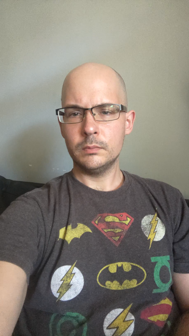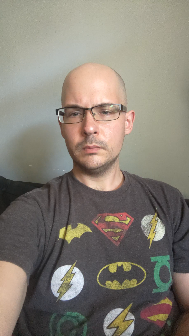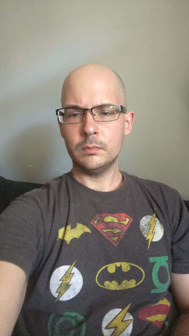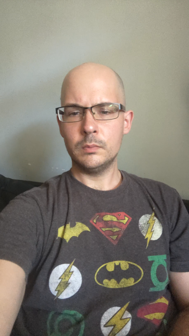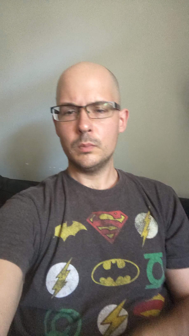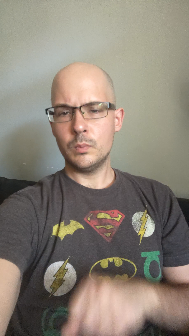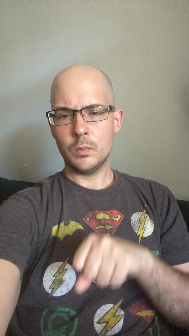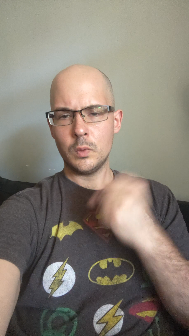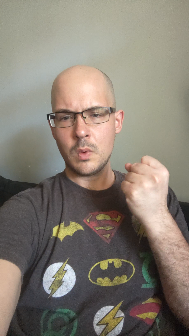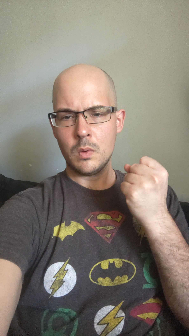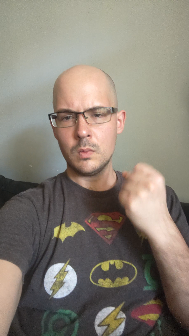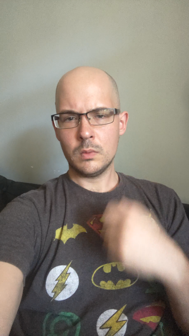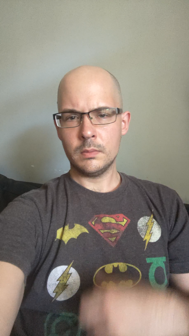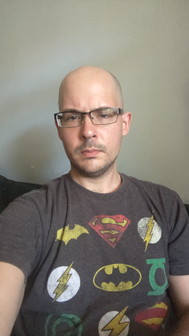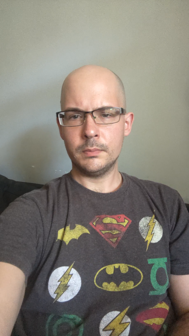broken